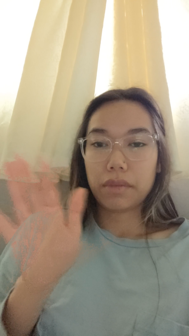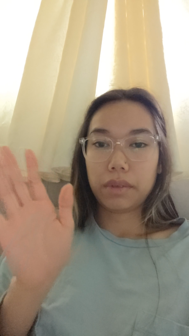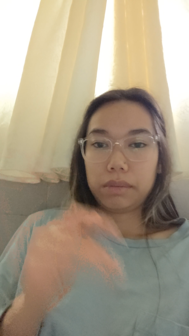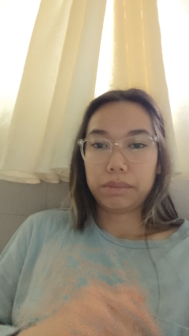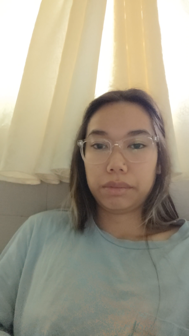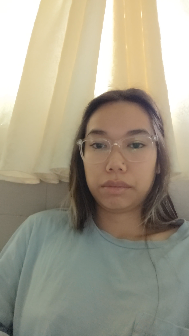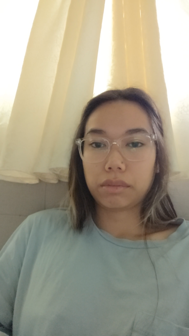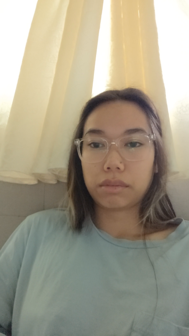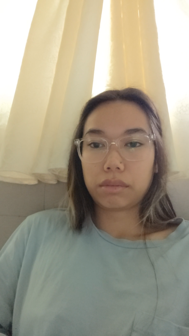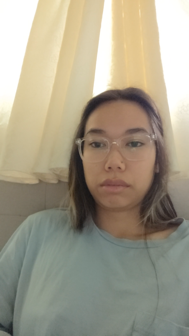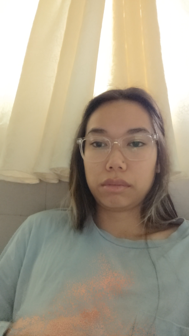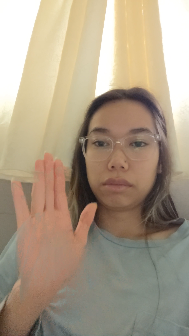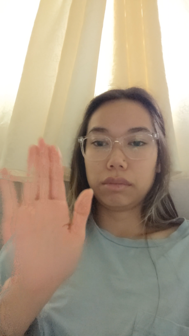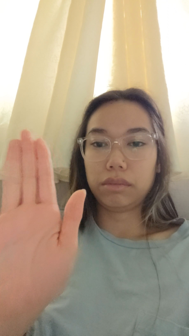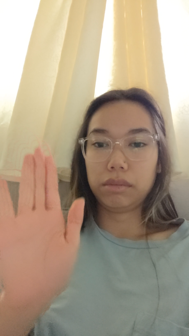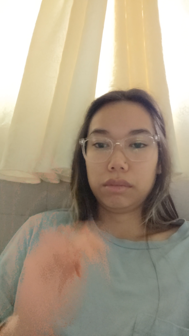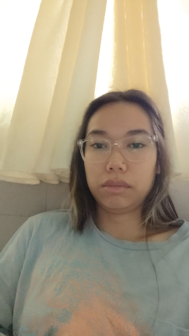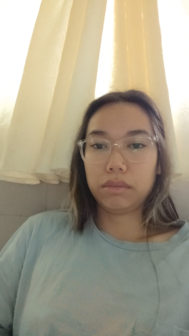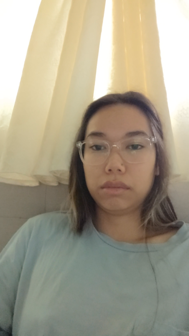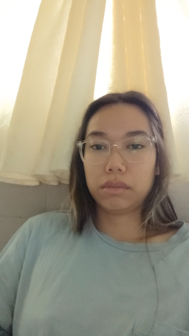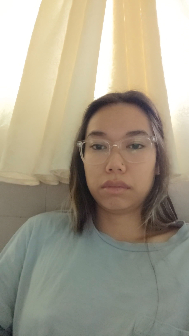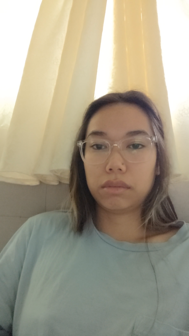push